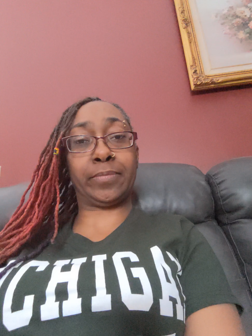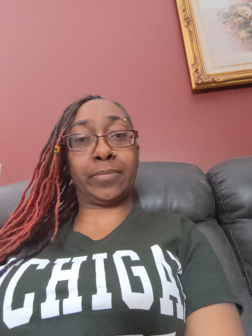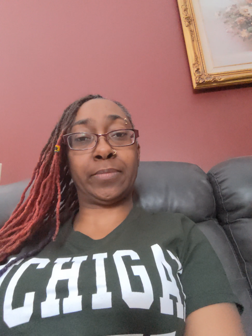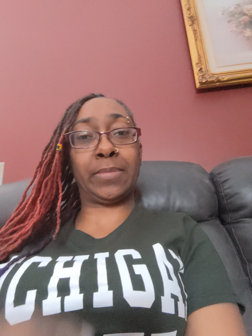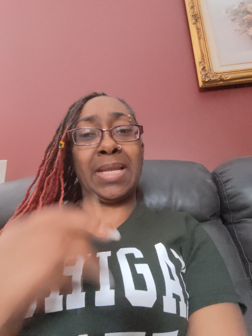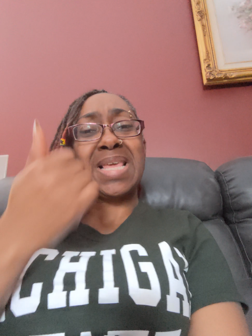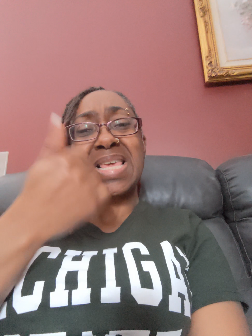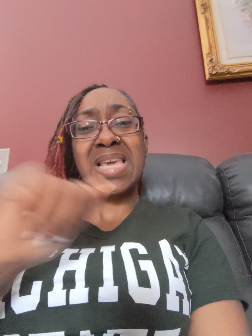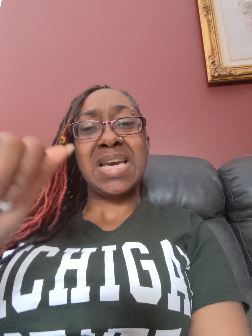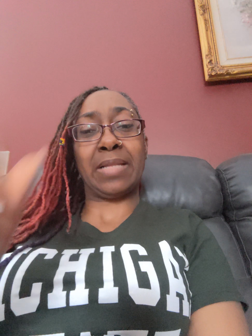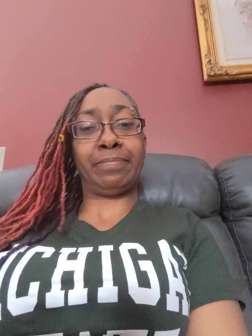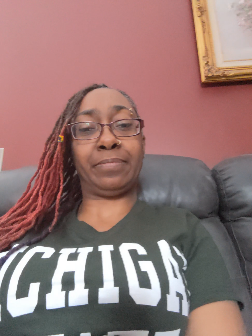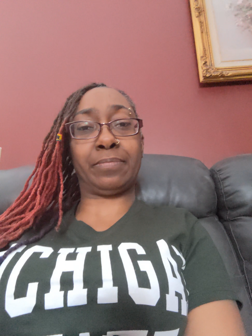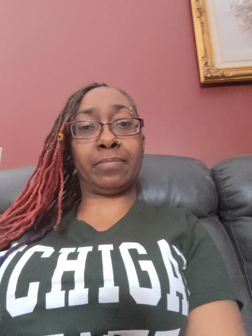any